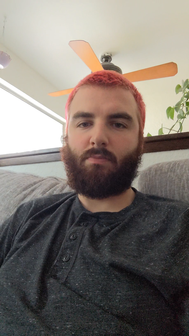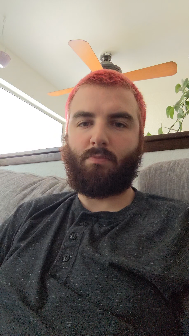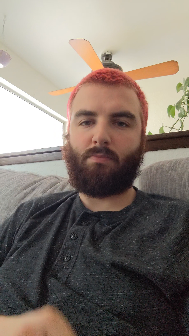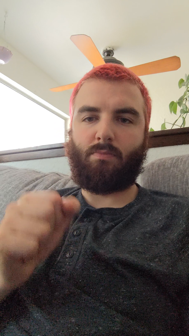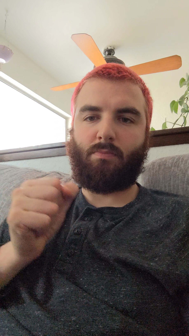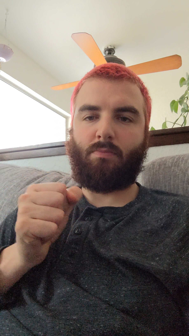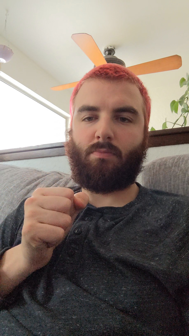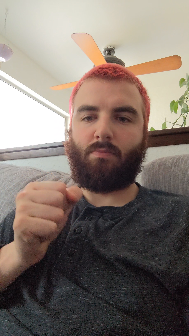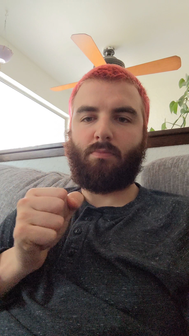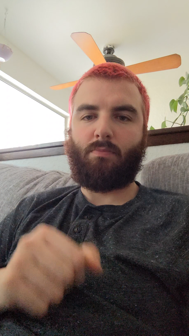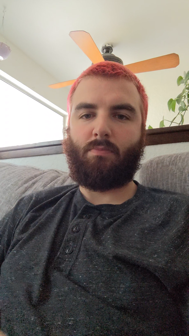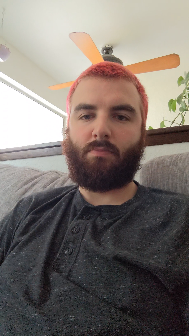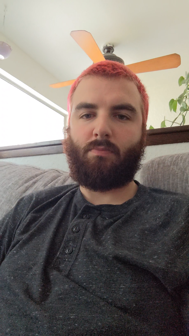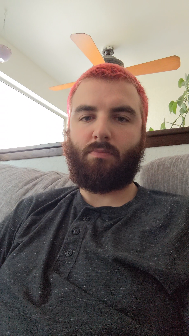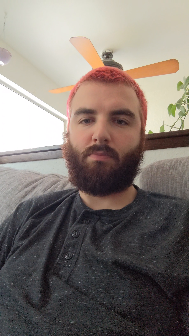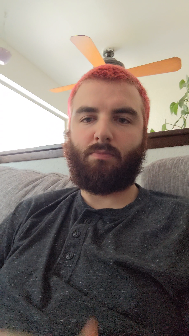cold